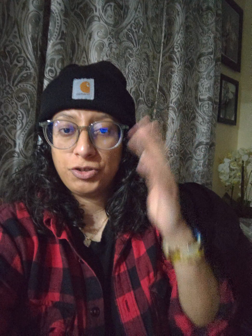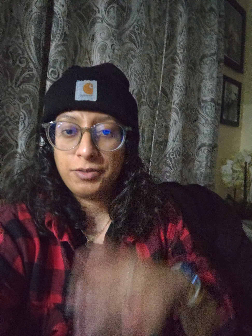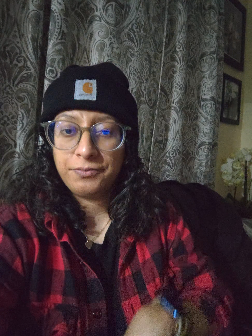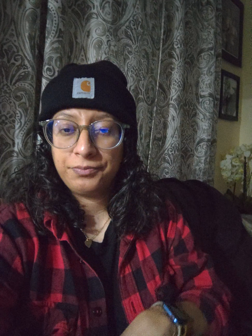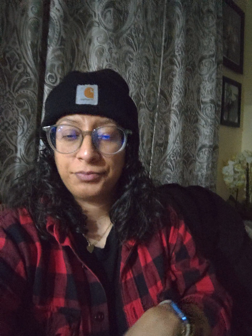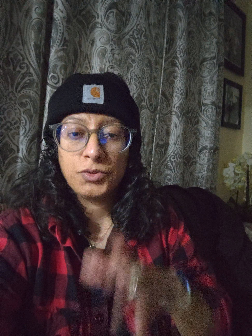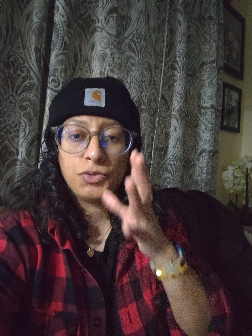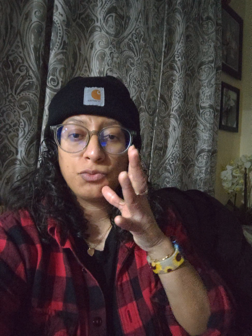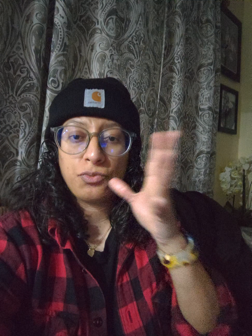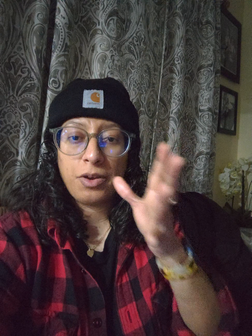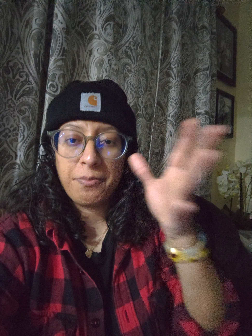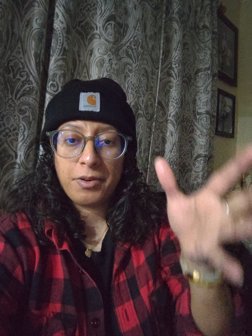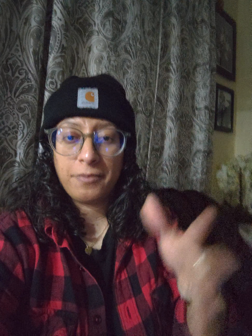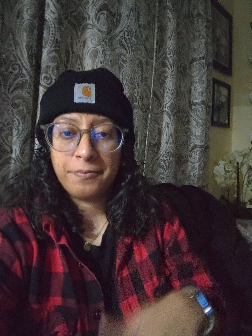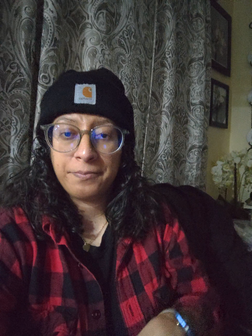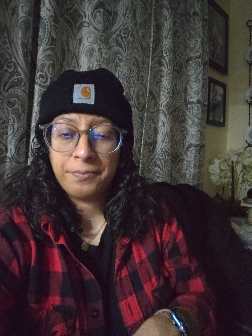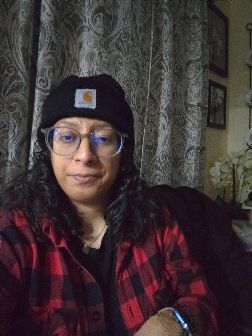grandma